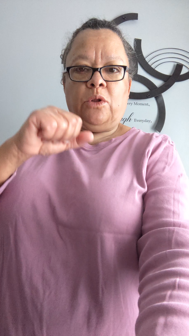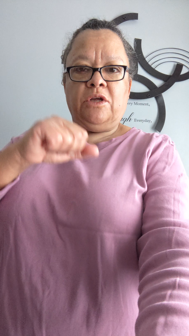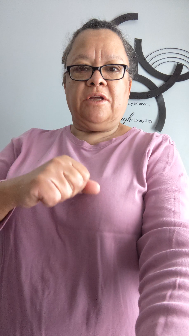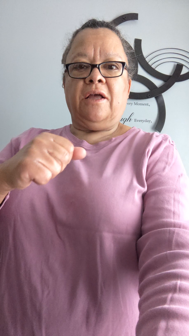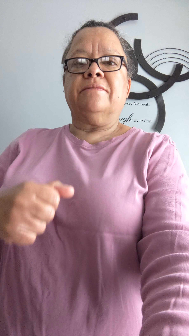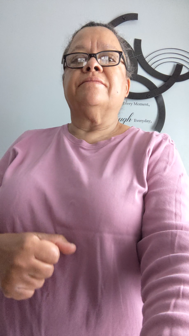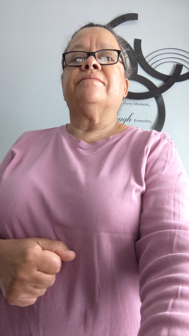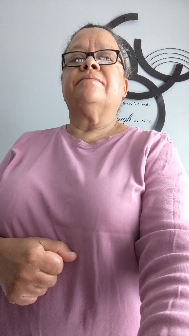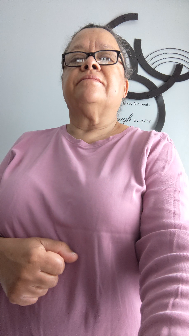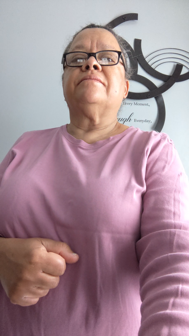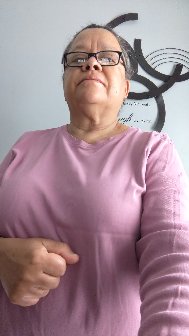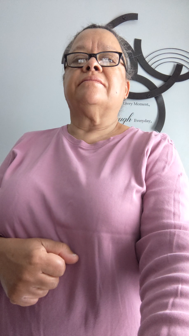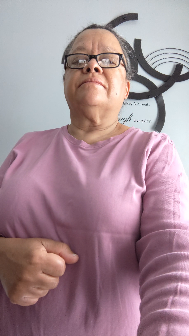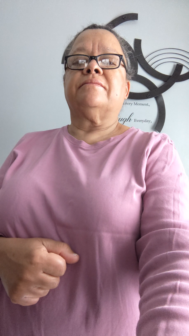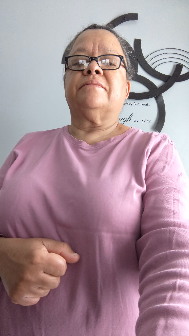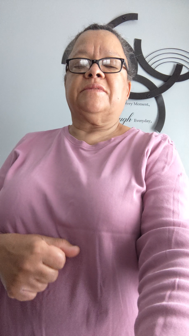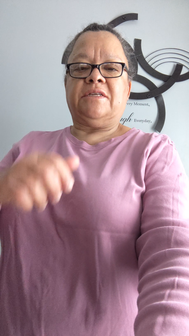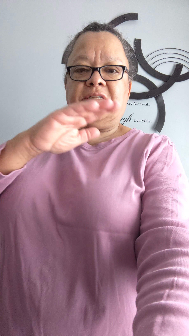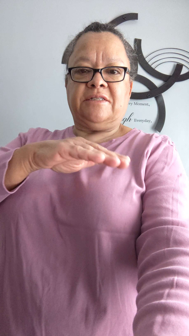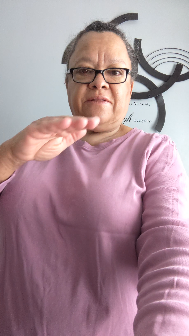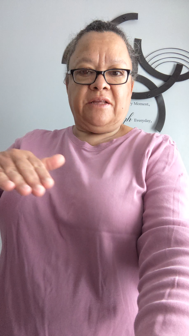children